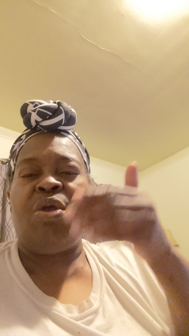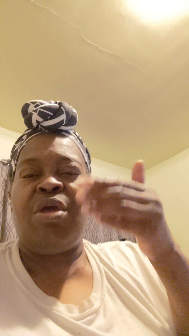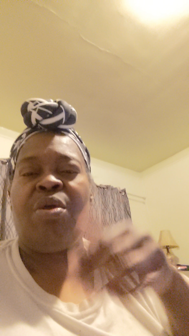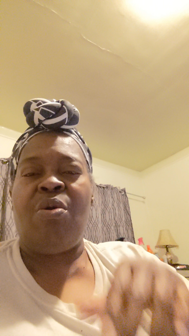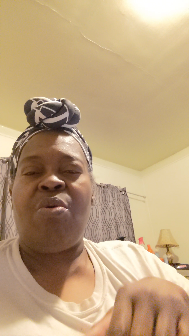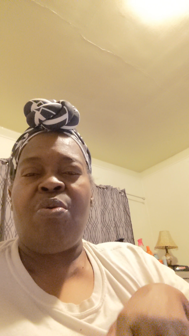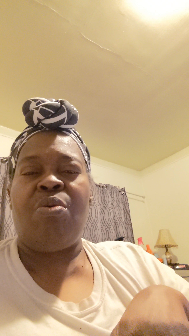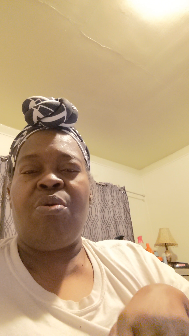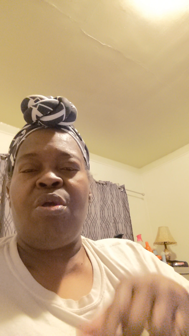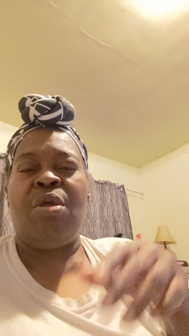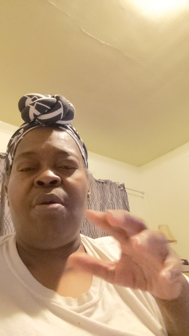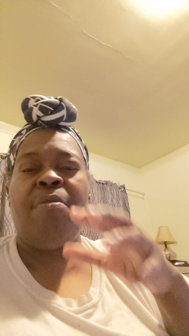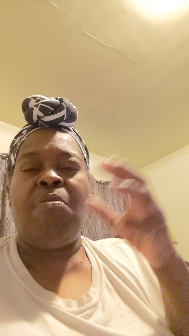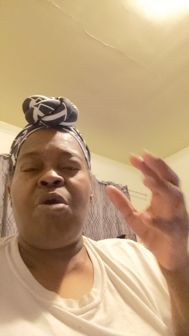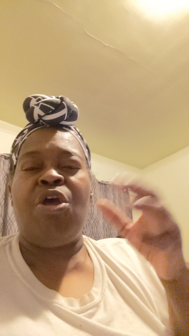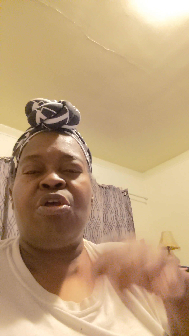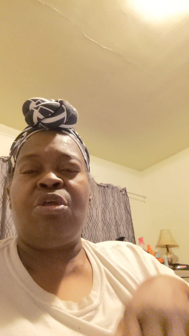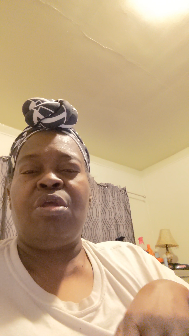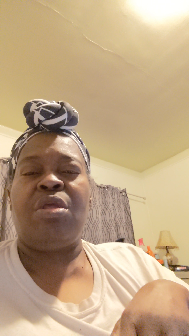much